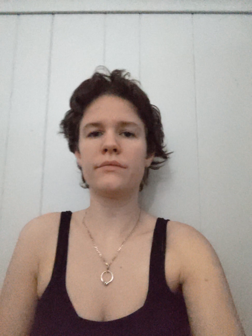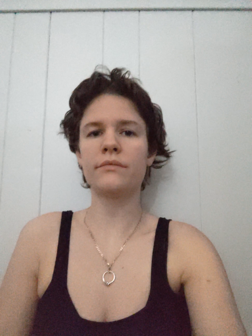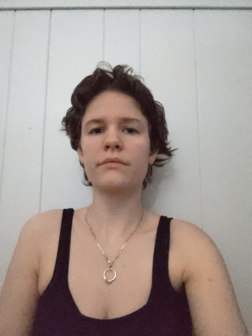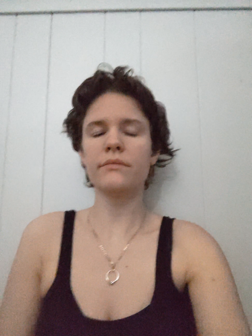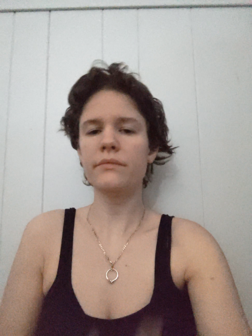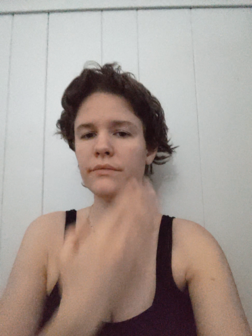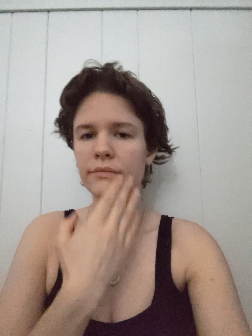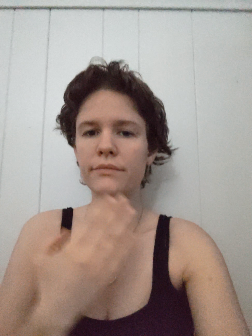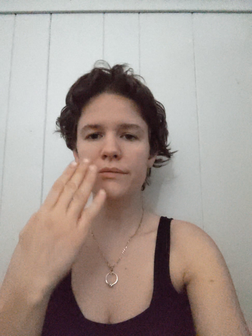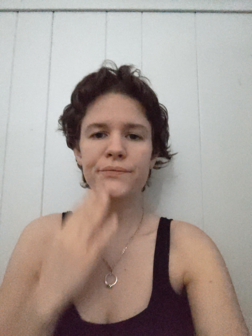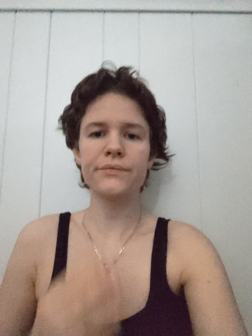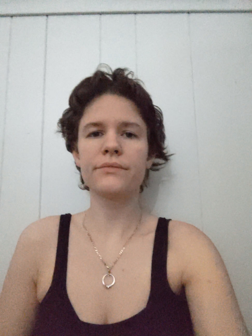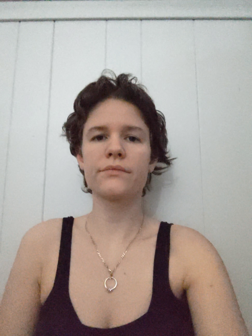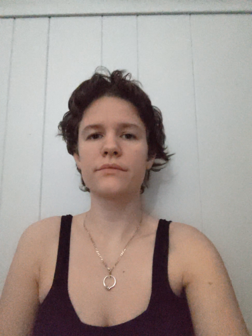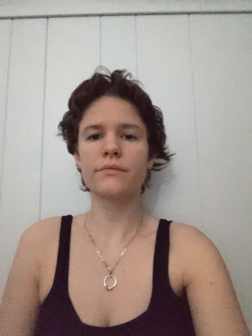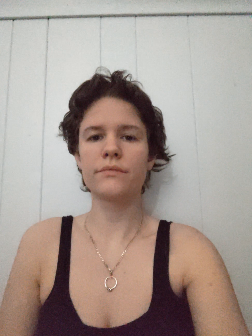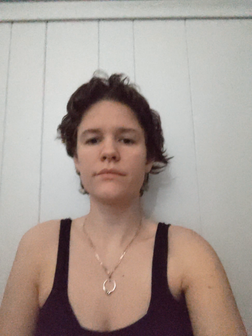napkin